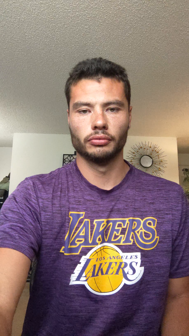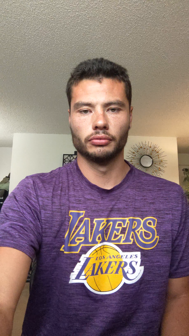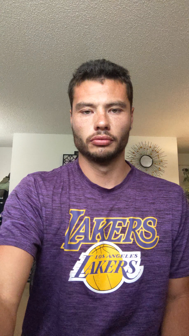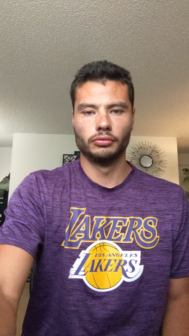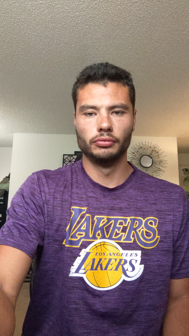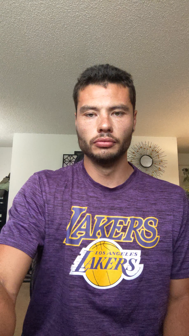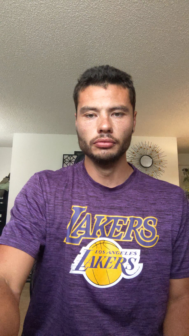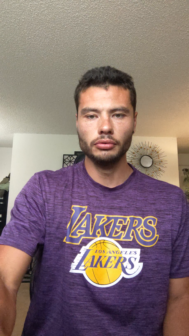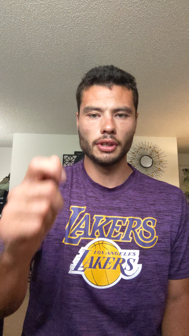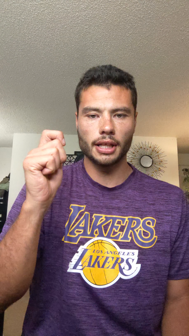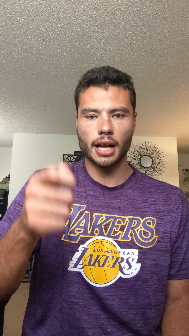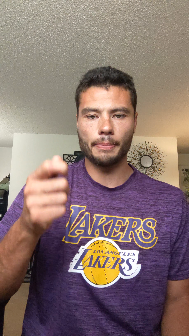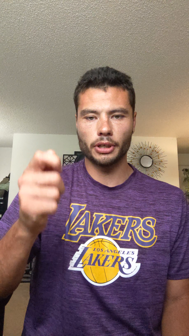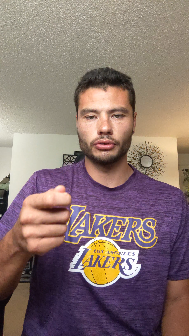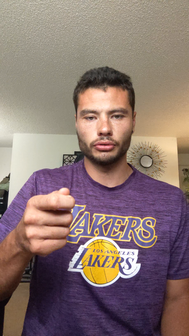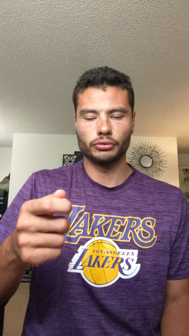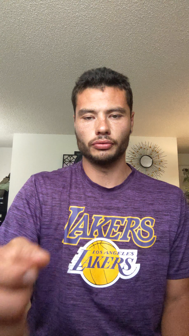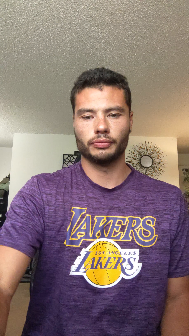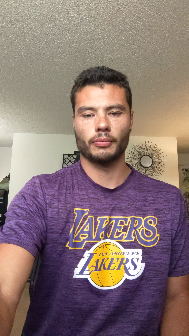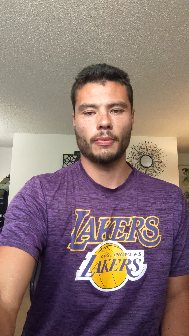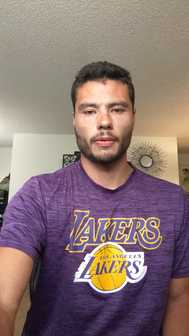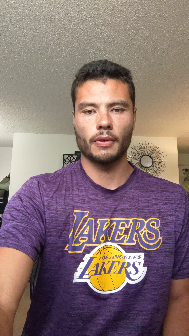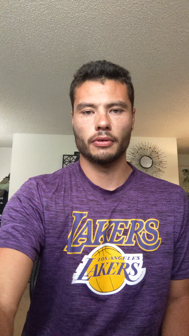hammer